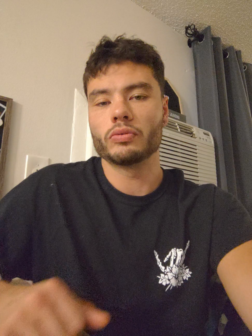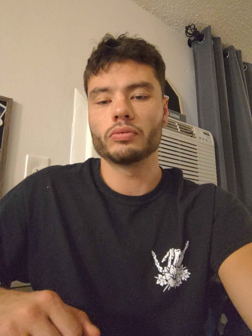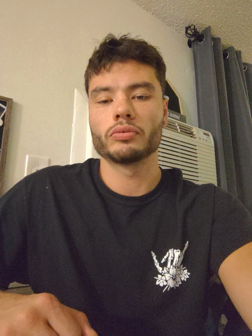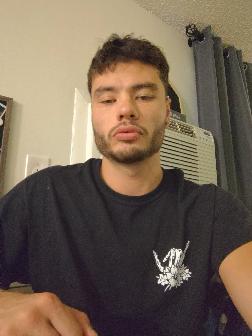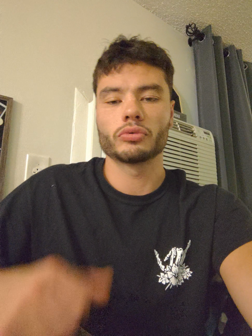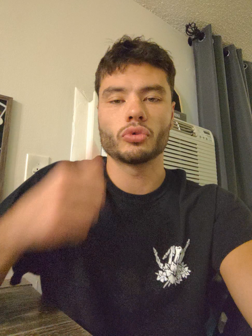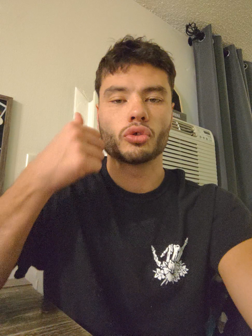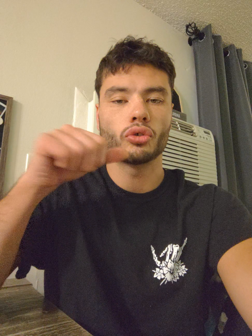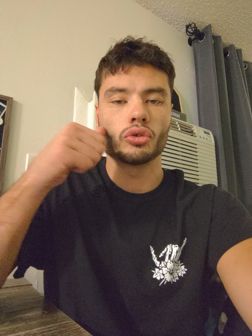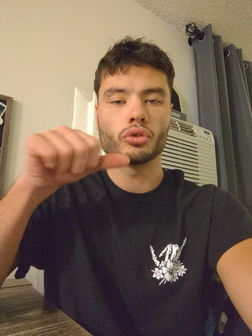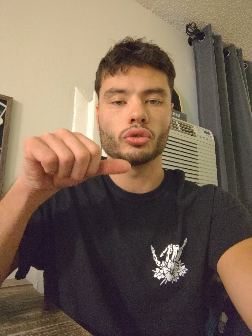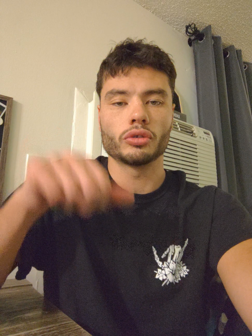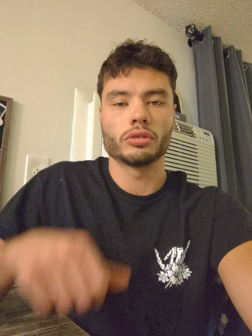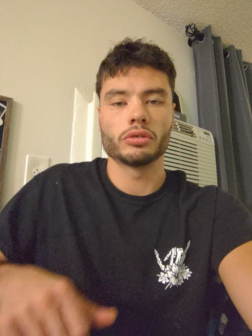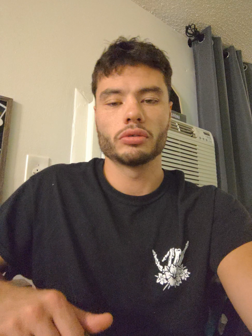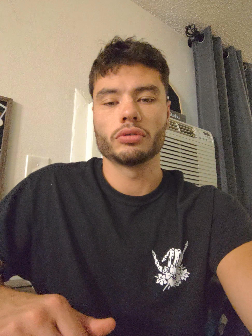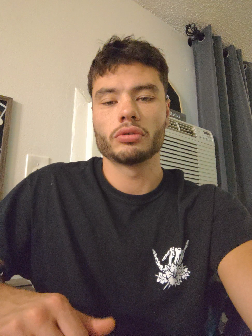girl